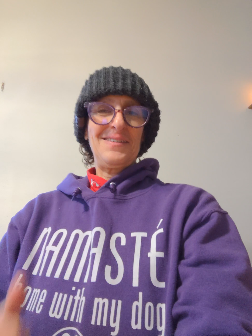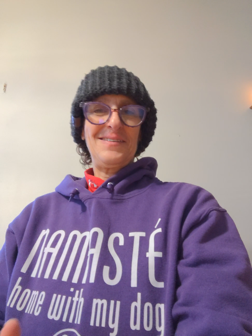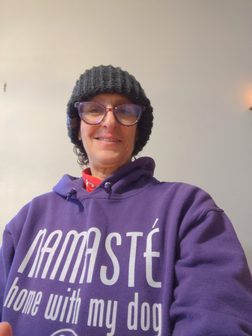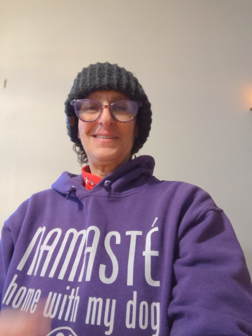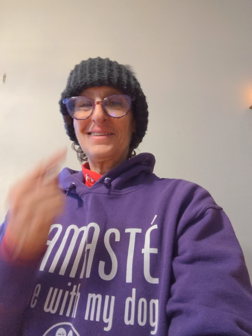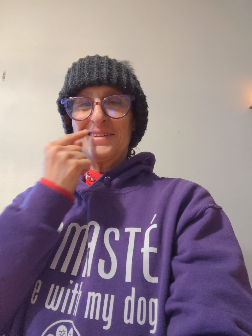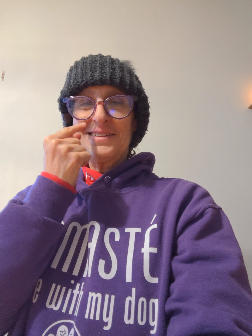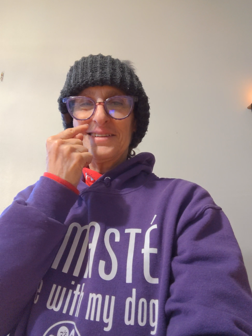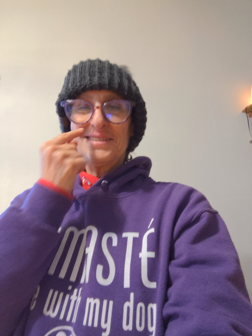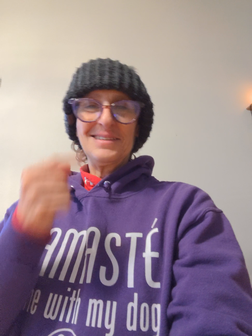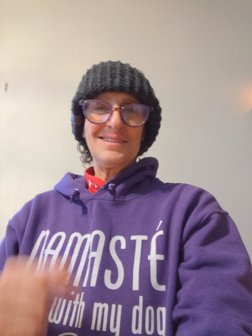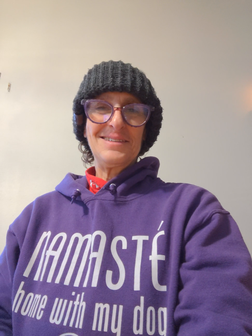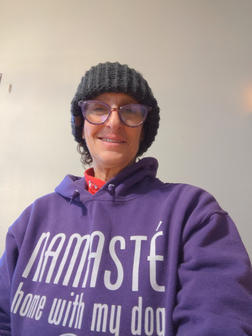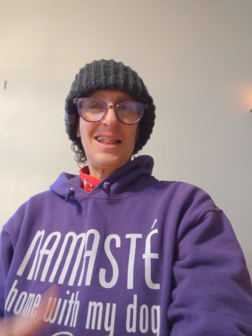tooth